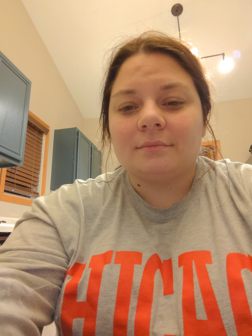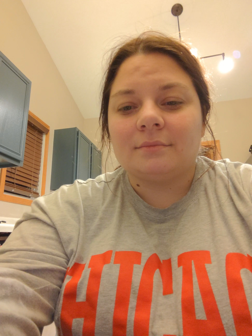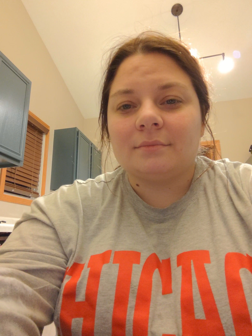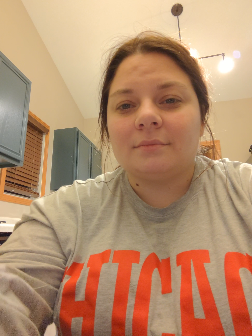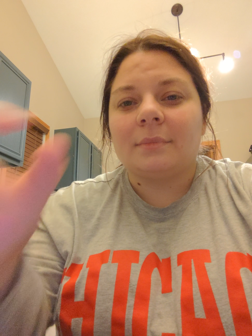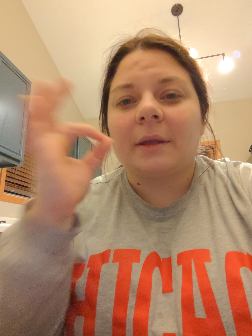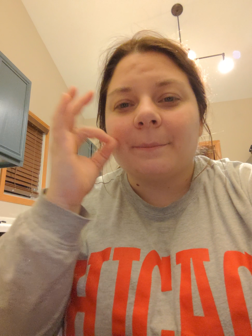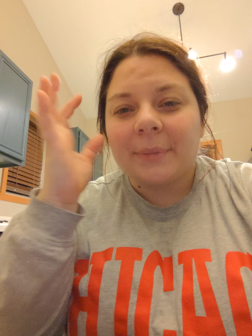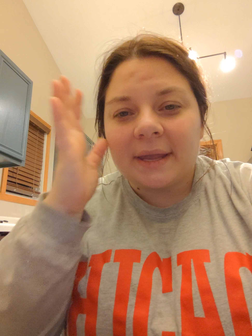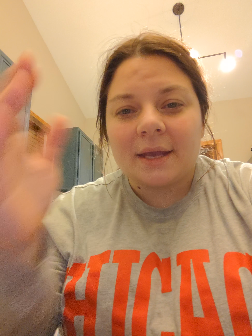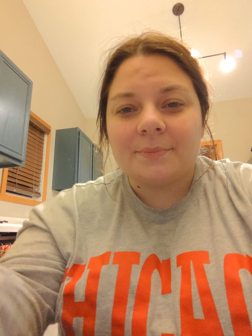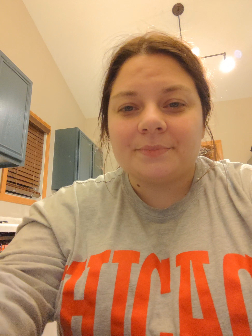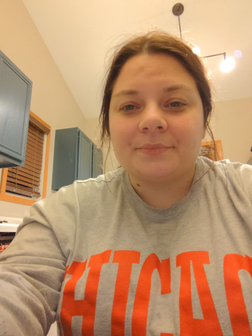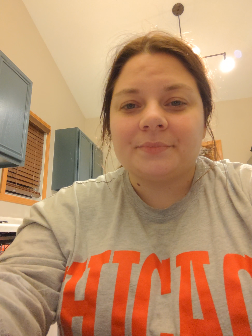bee